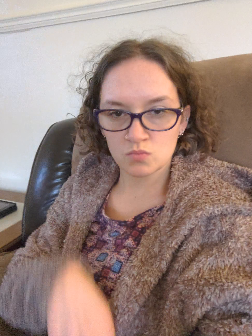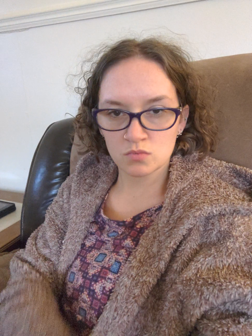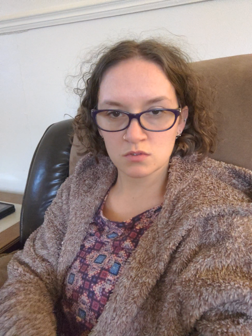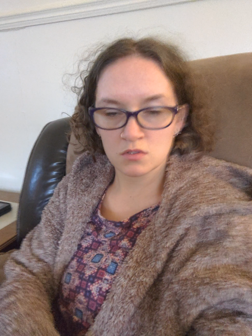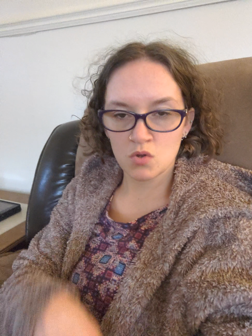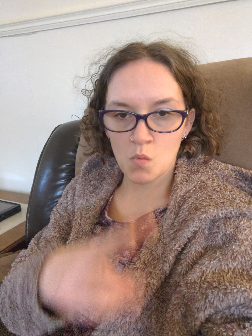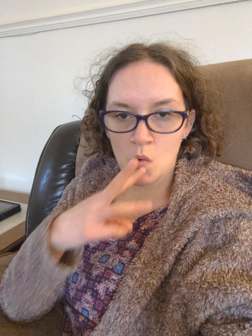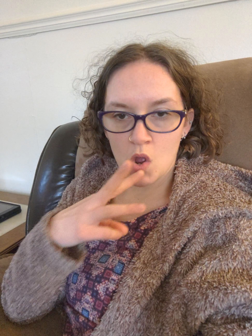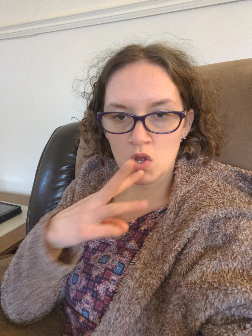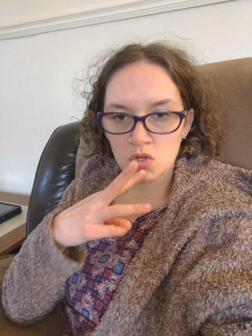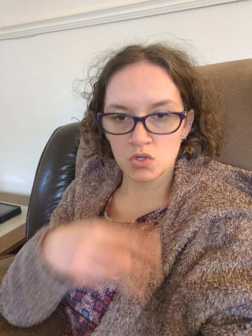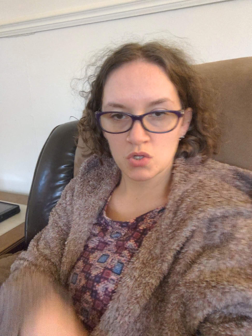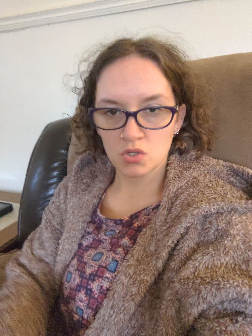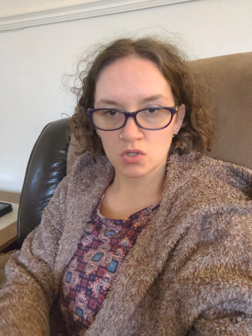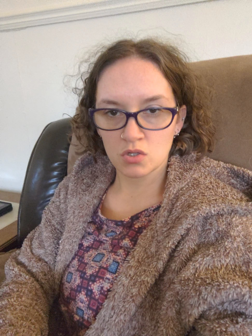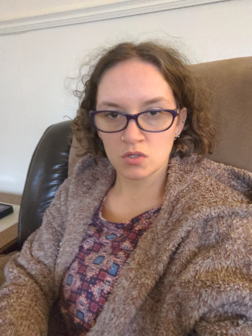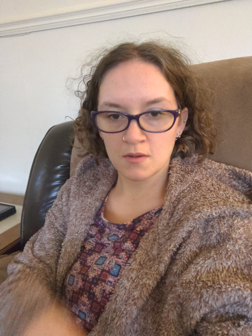water